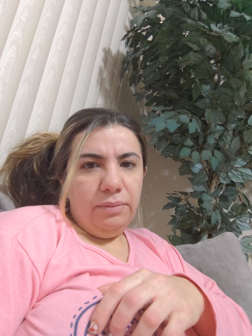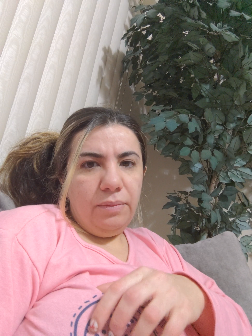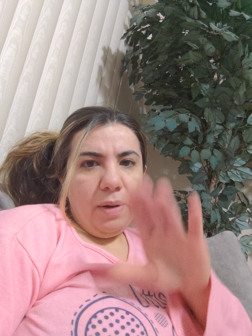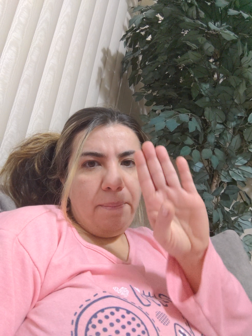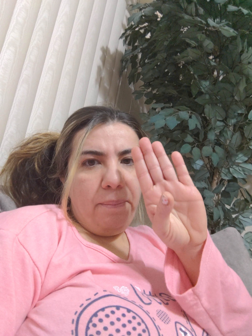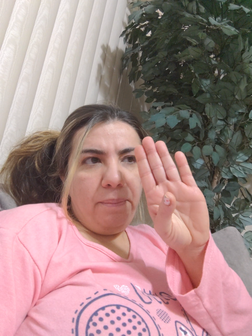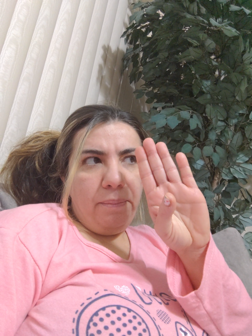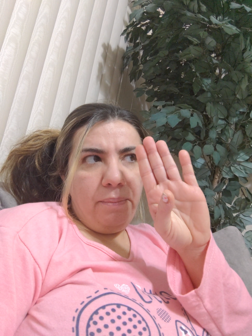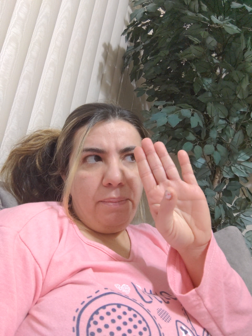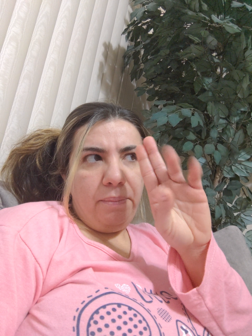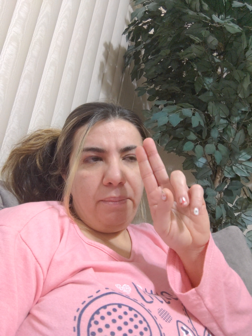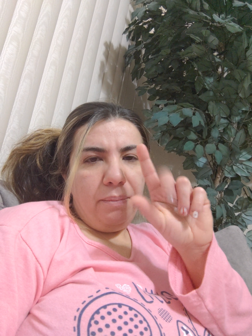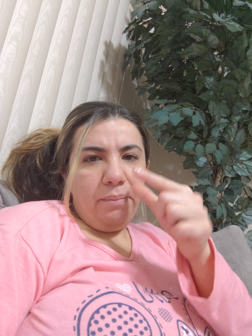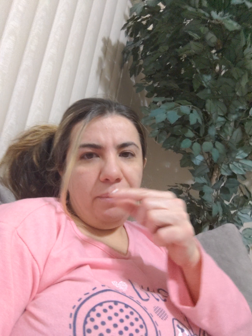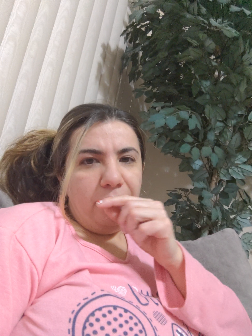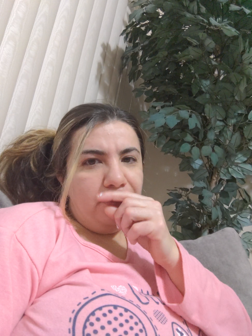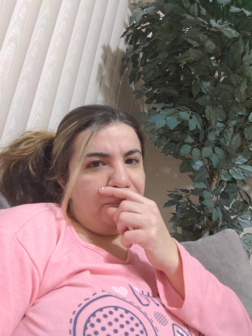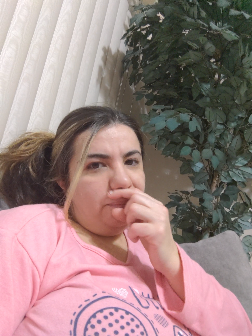bug